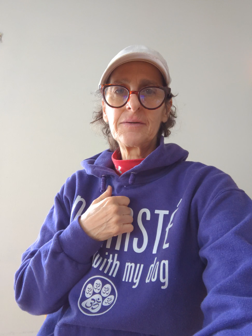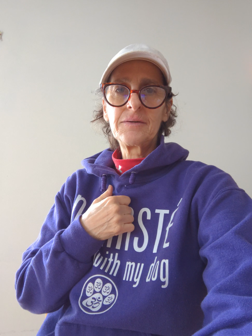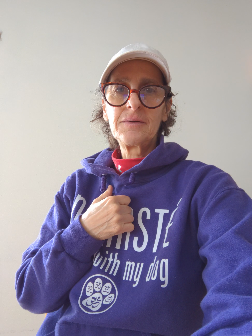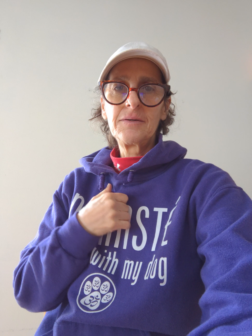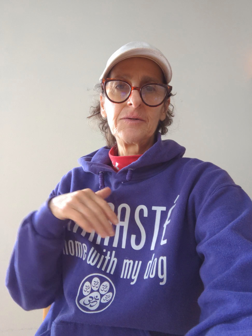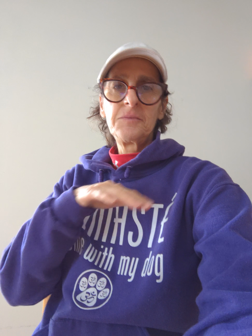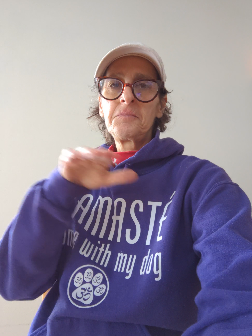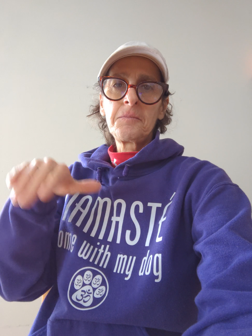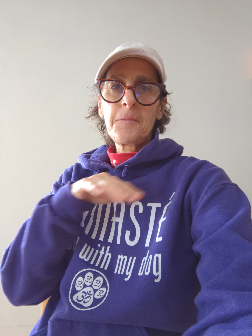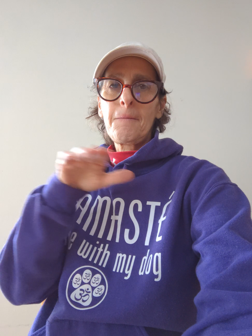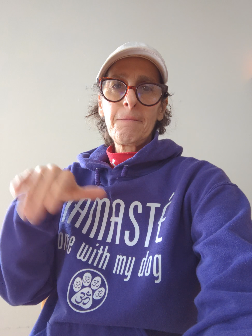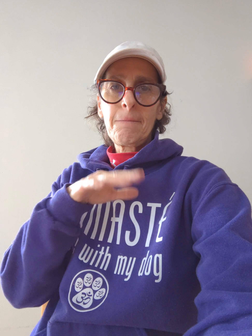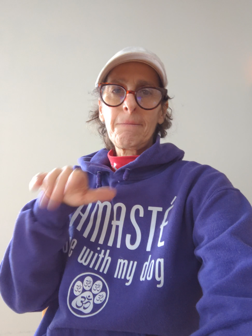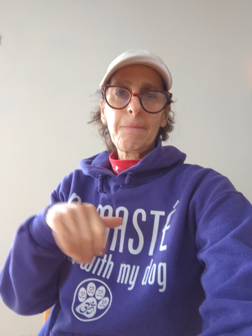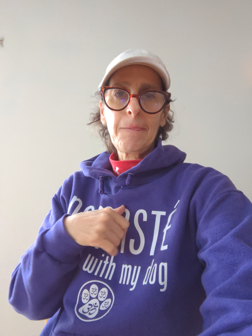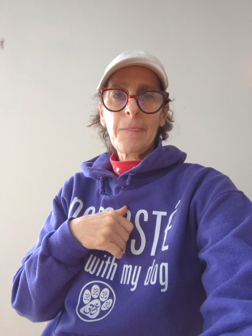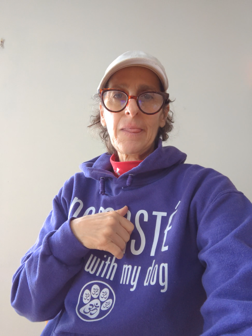pool